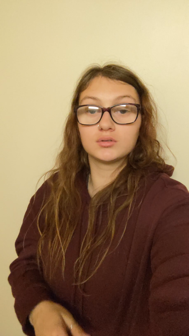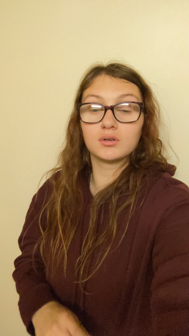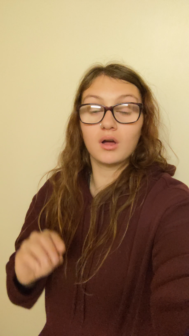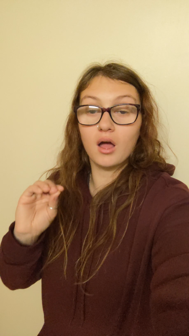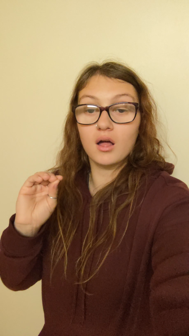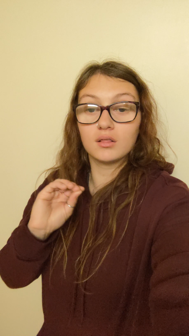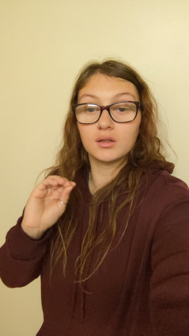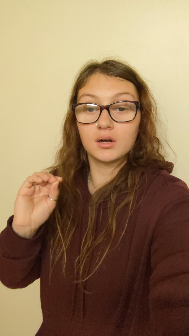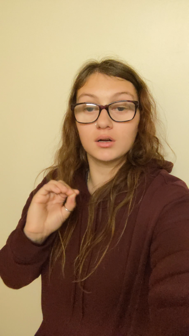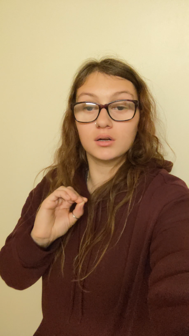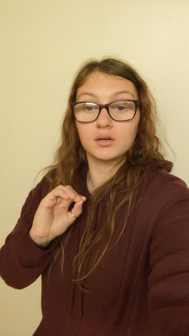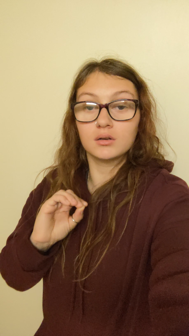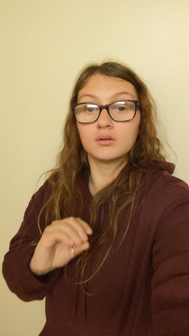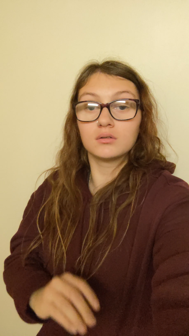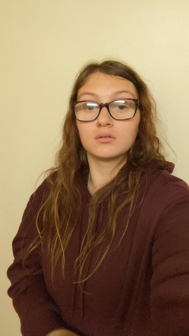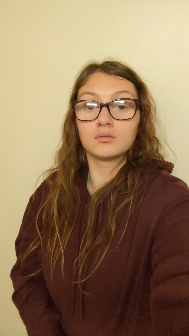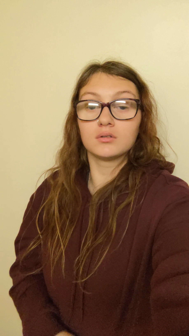none